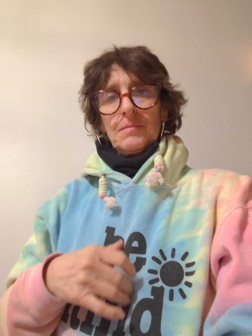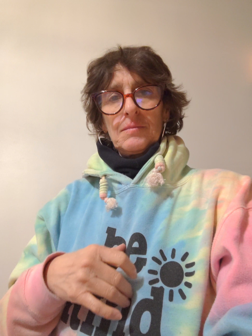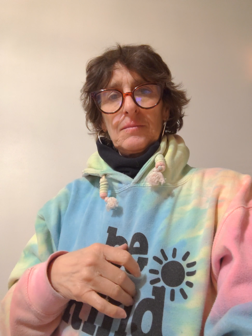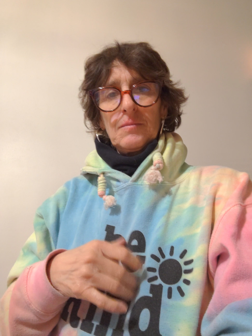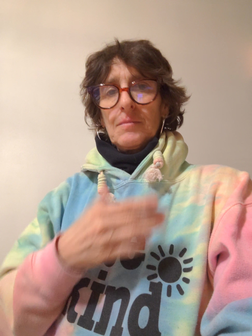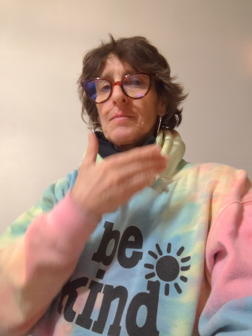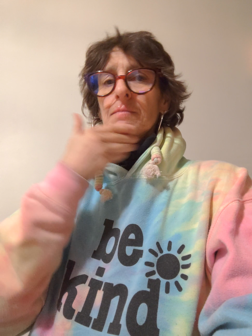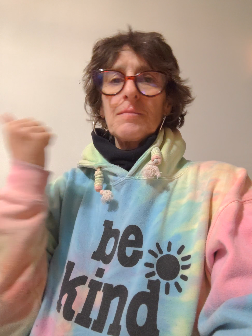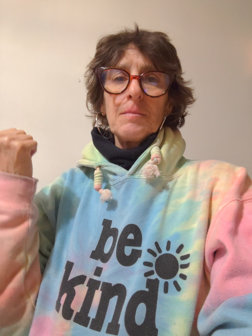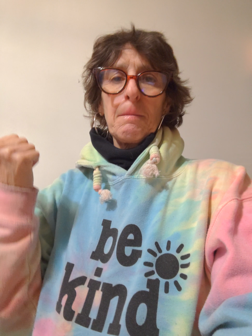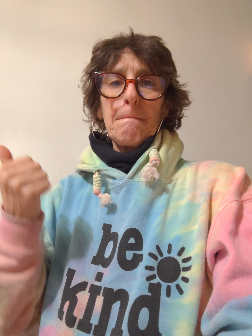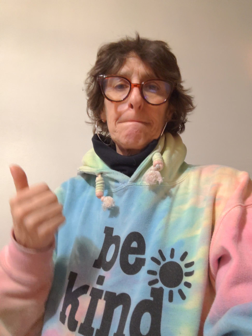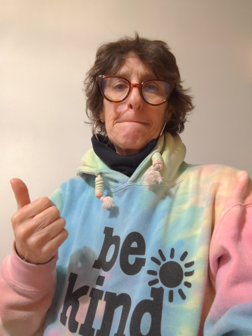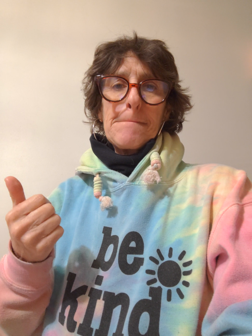better